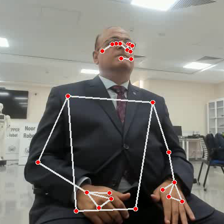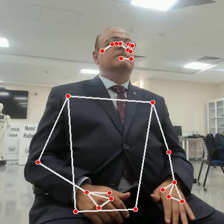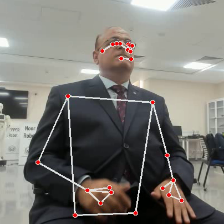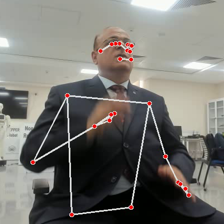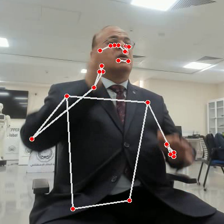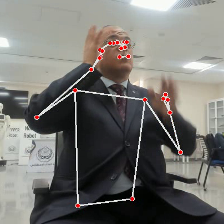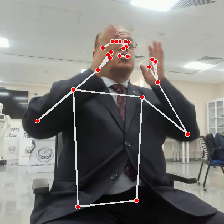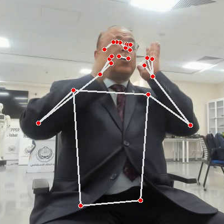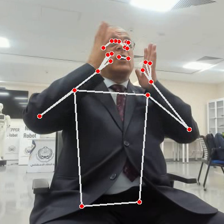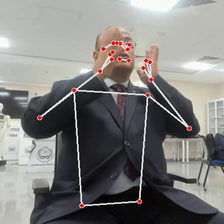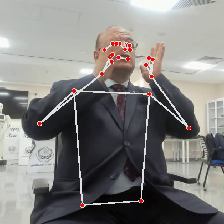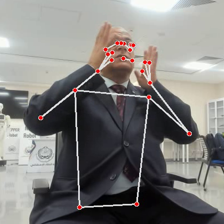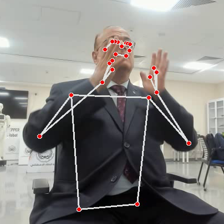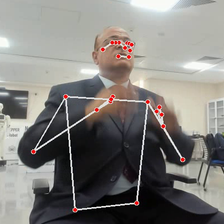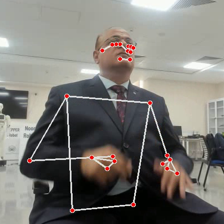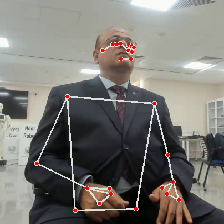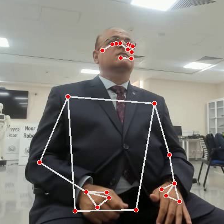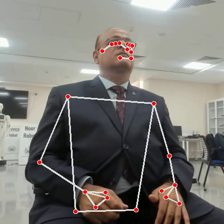moshwash